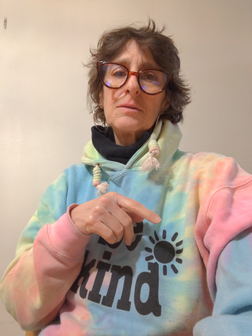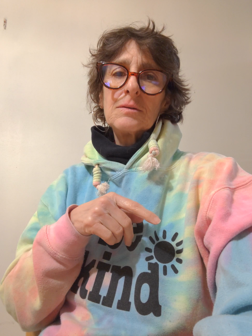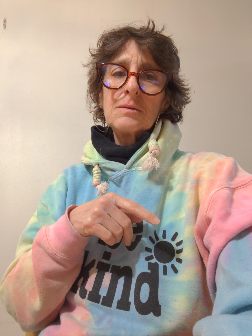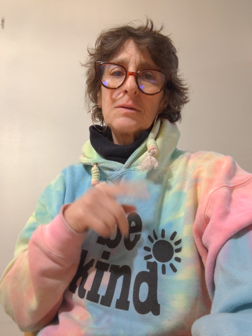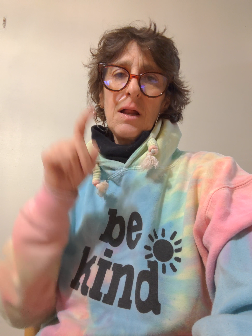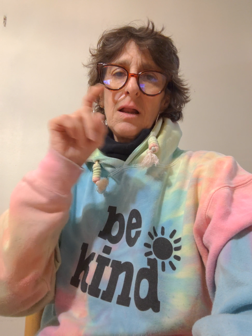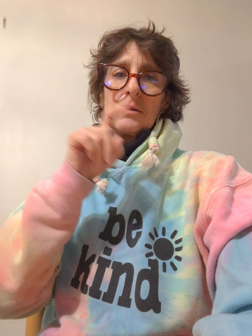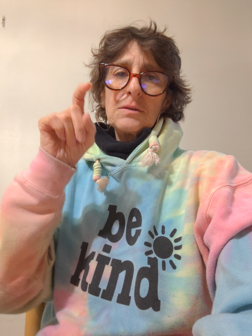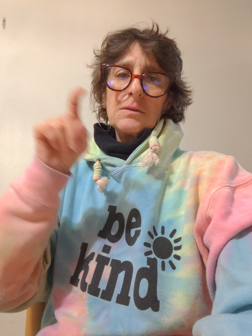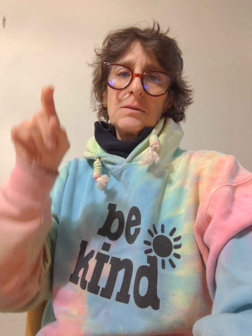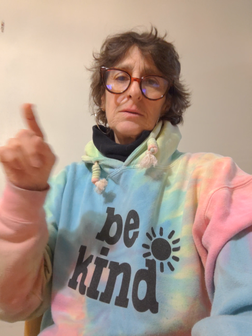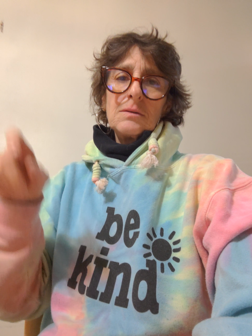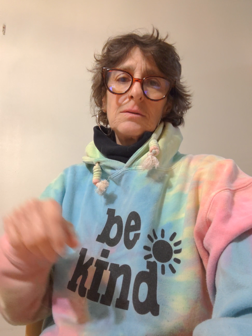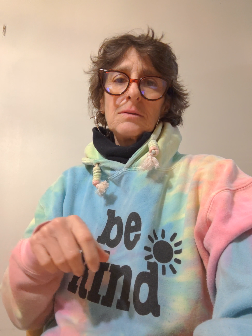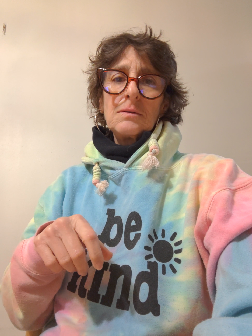closet